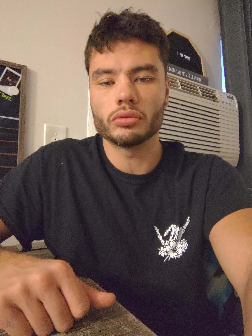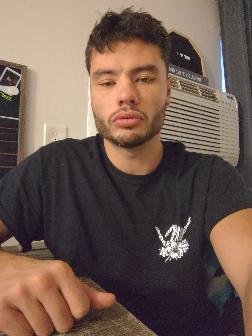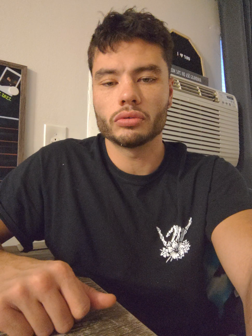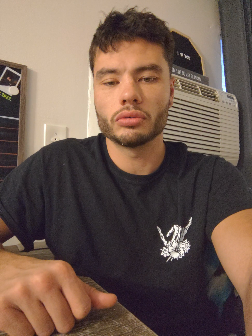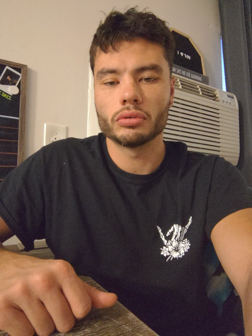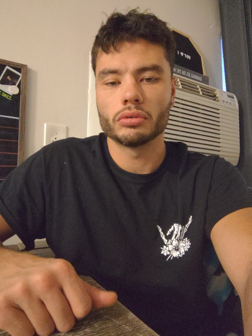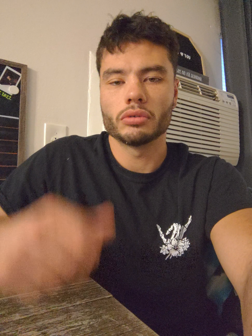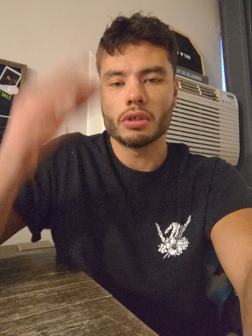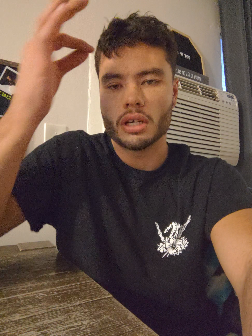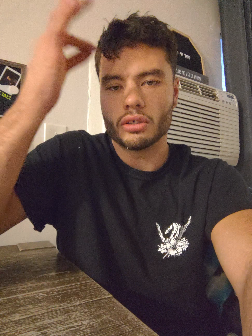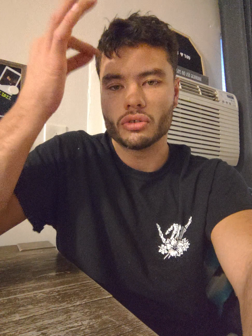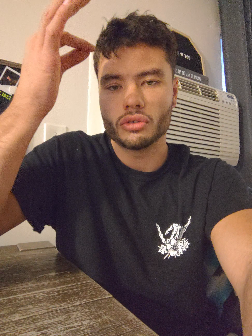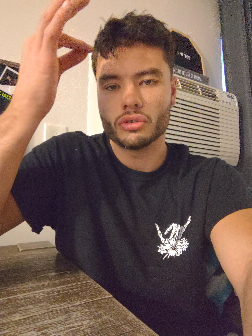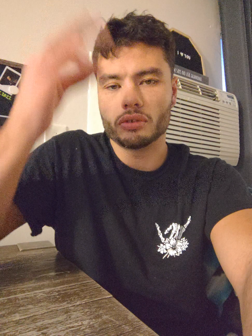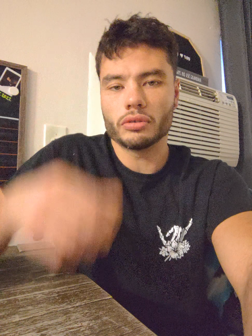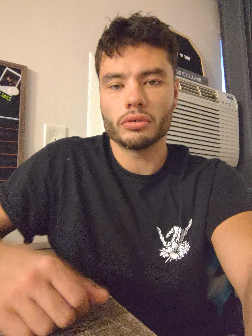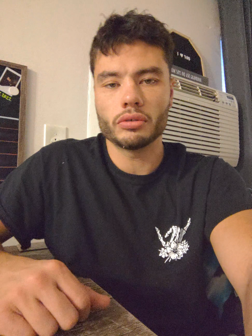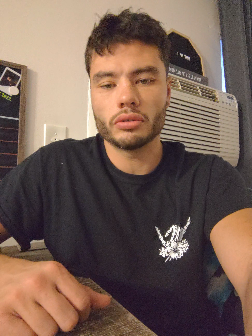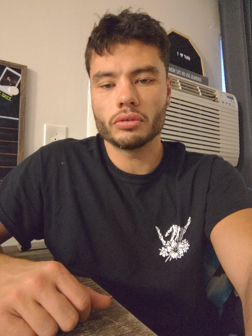hair